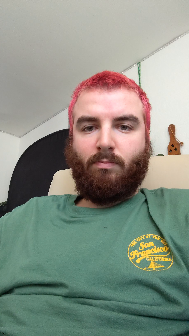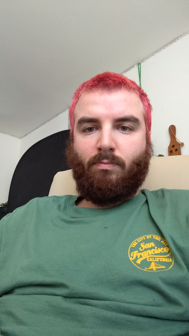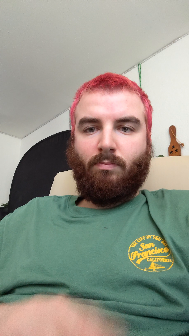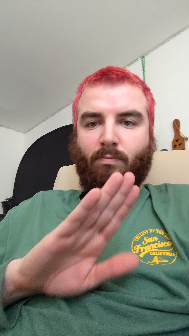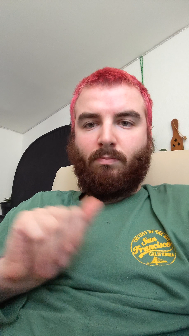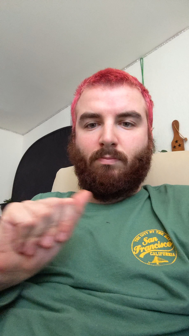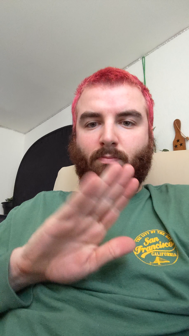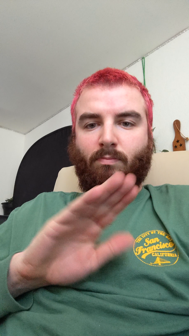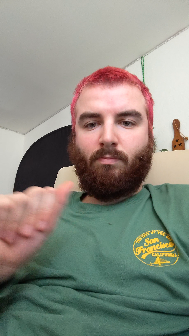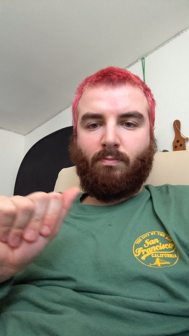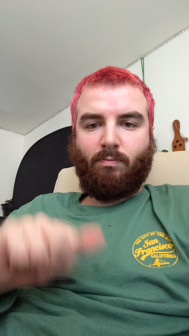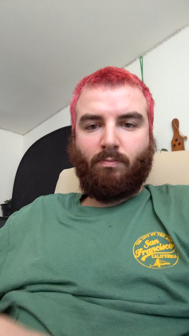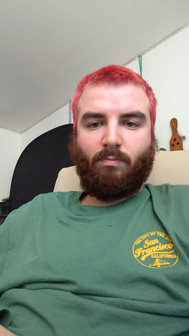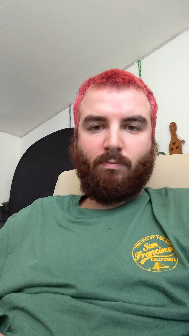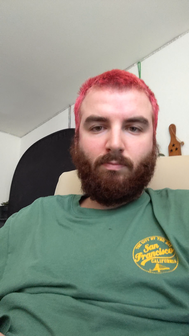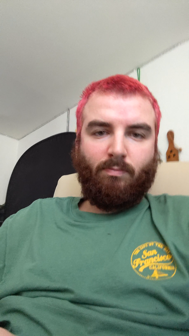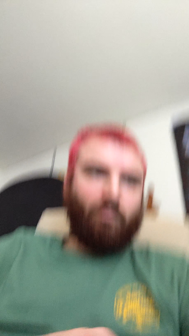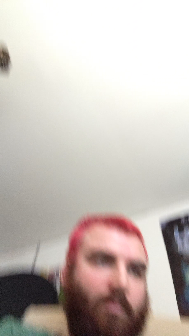baa baa